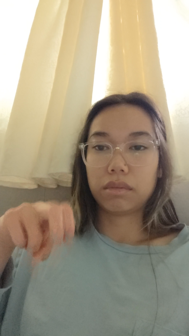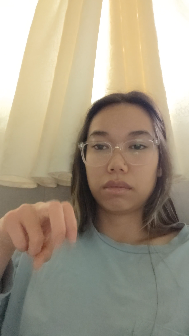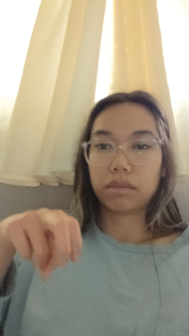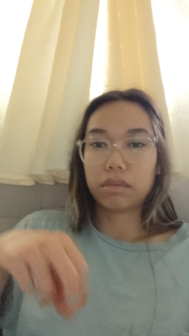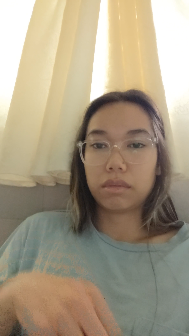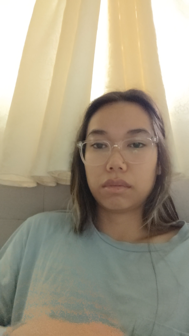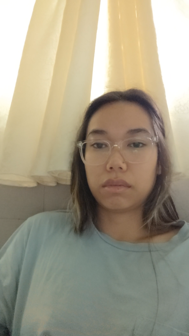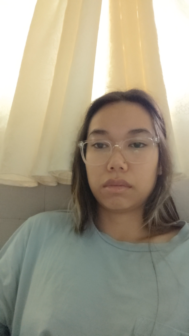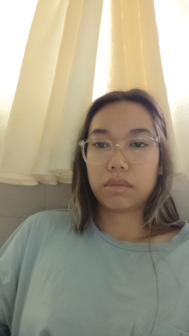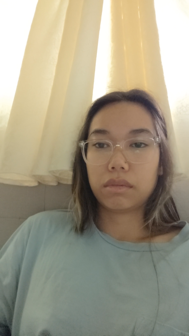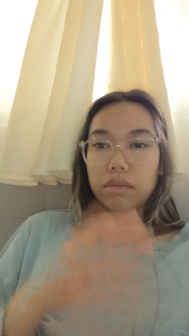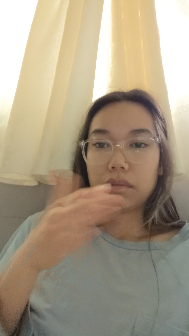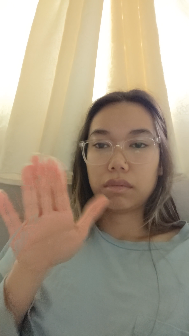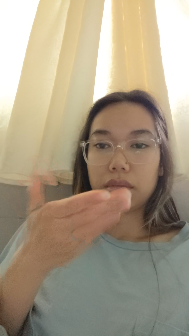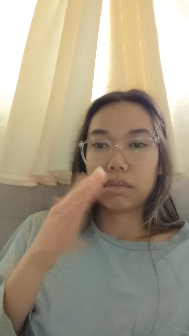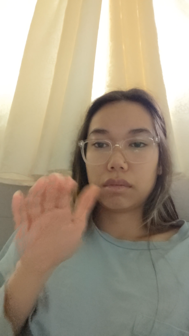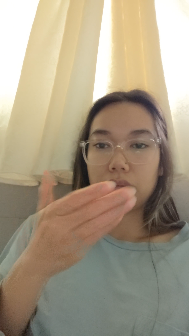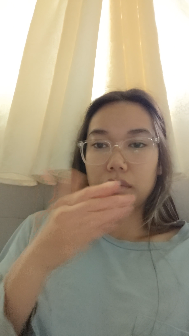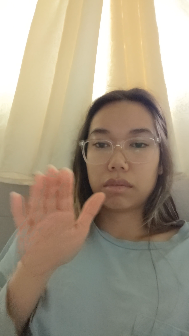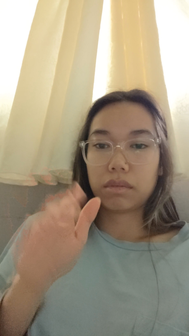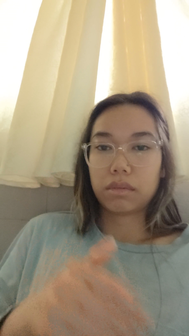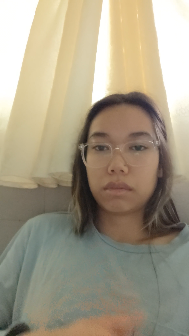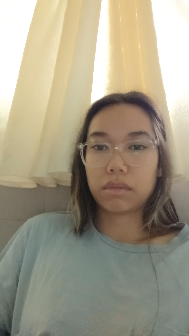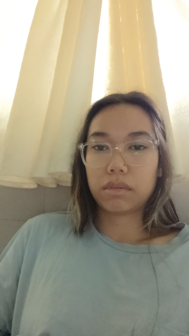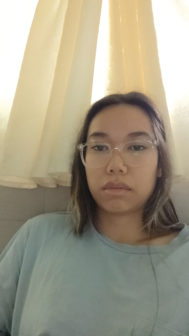share